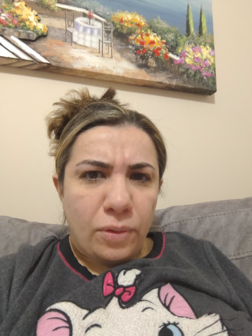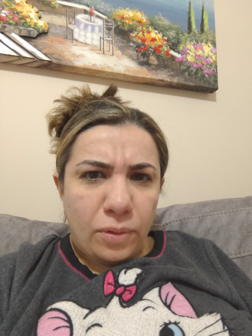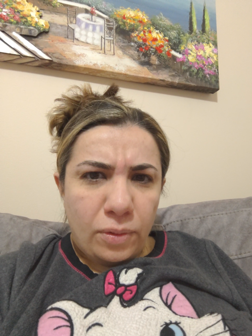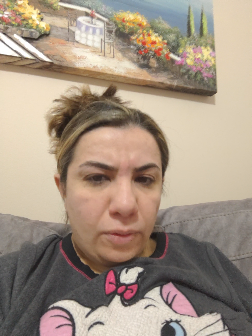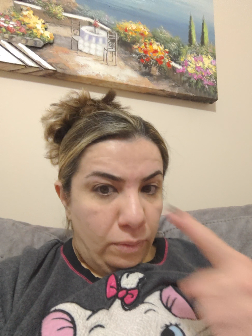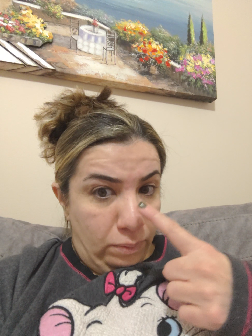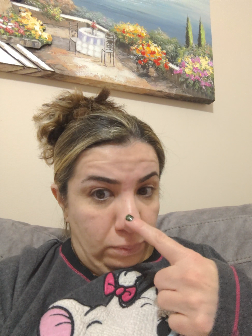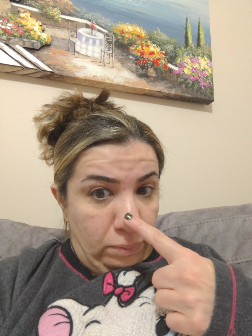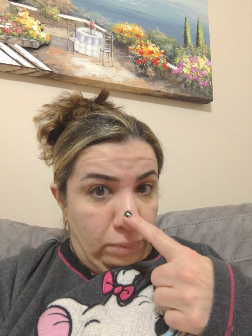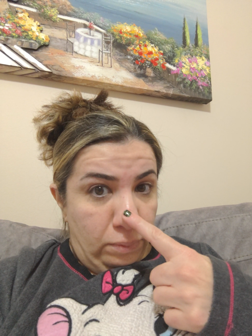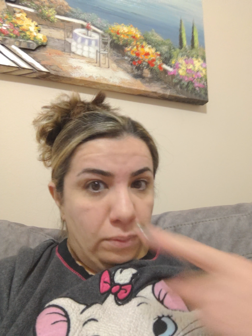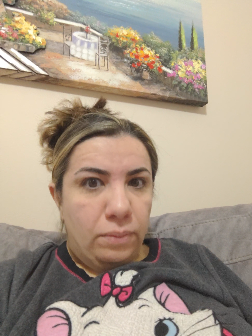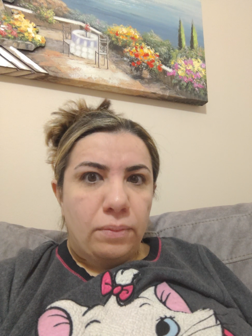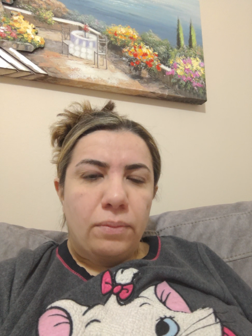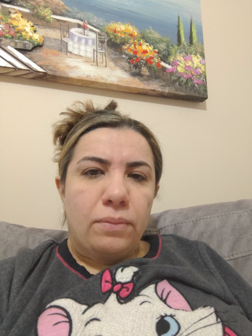nose